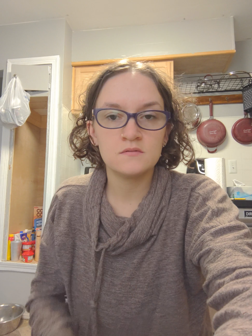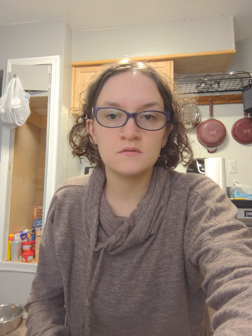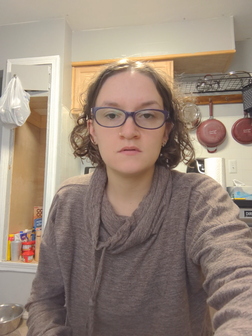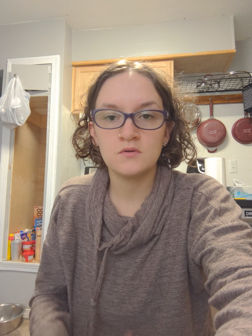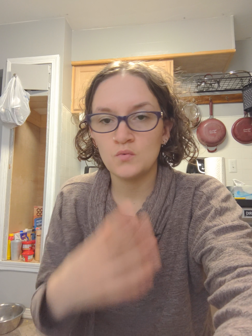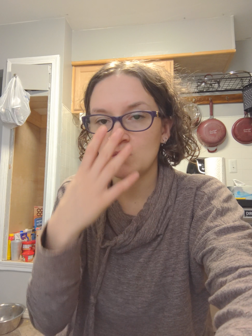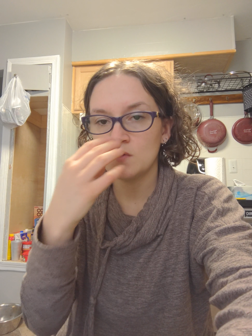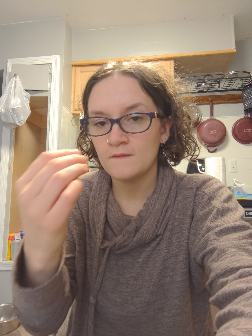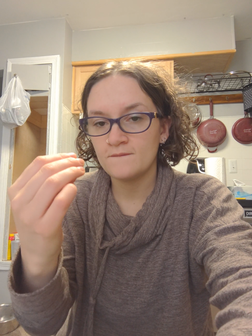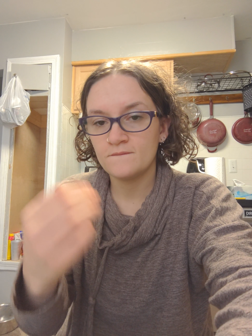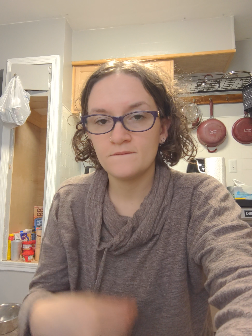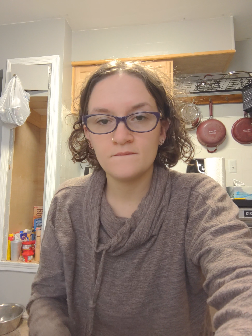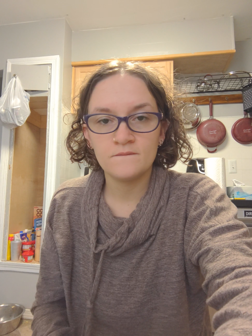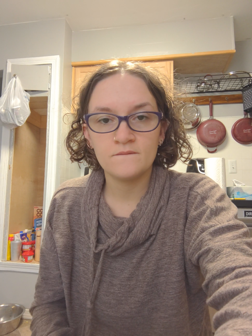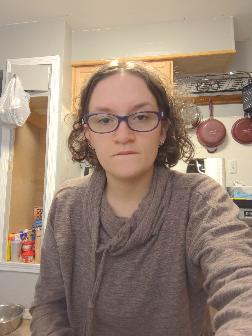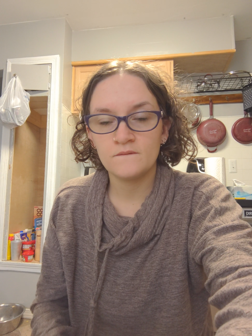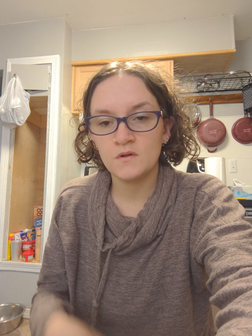wolf